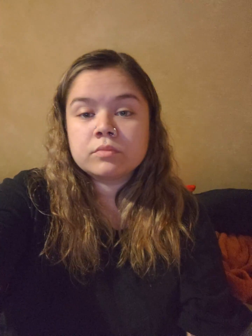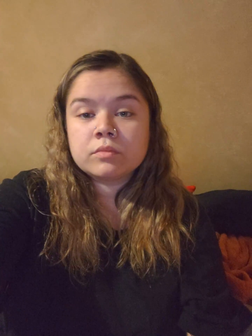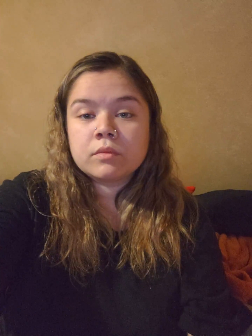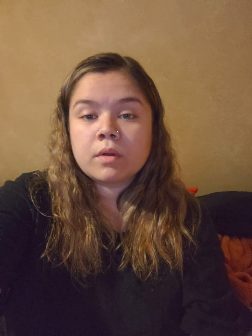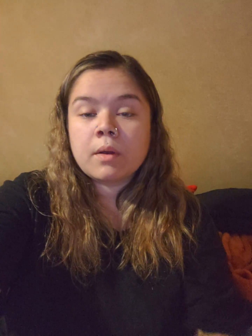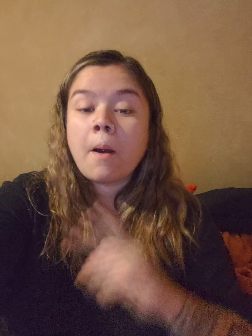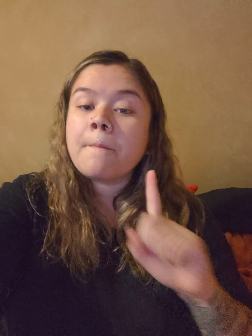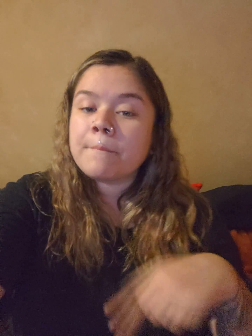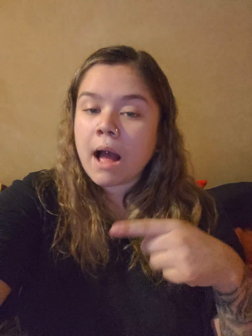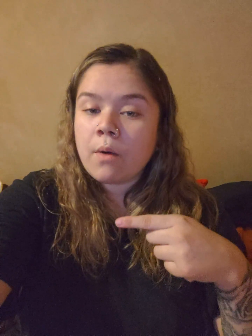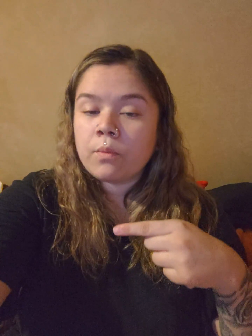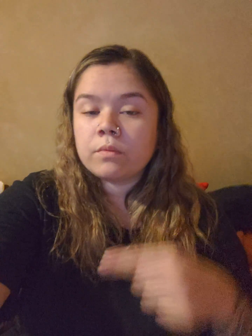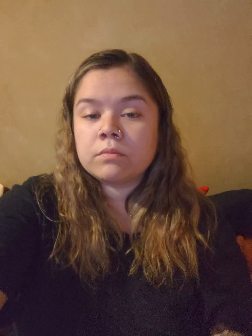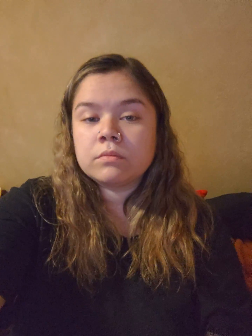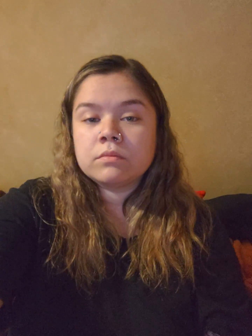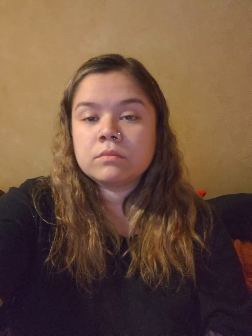about